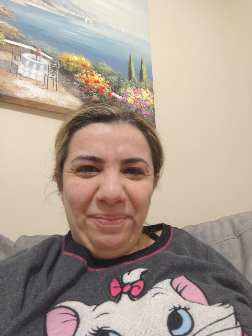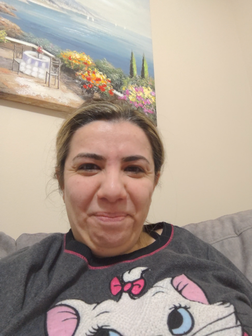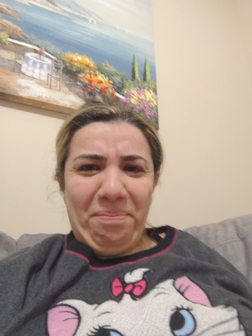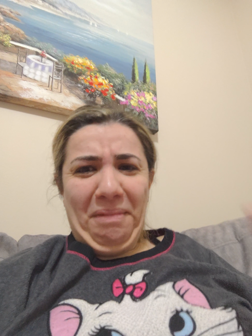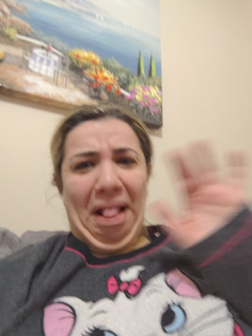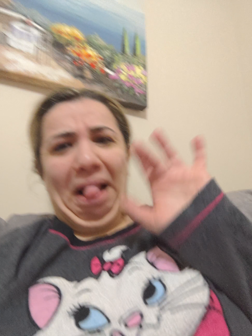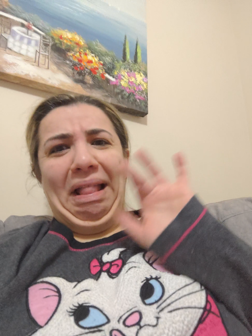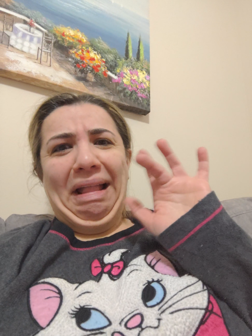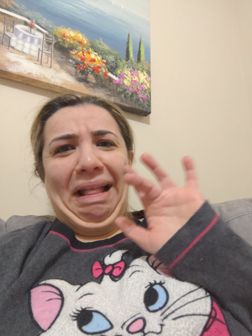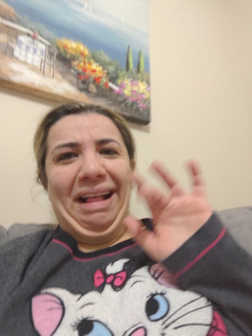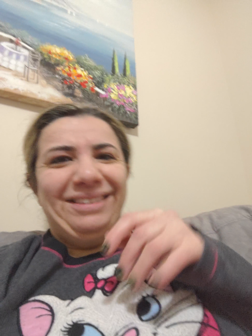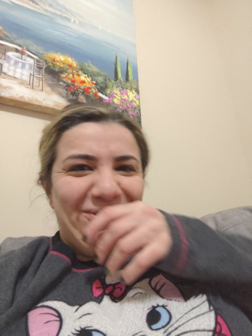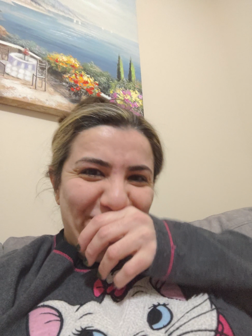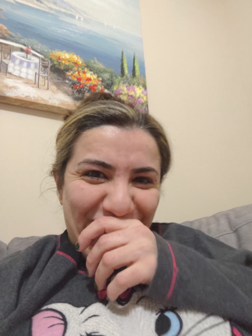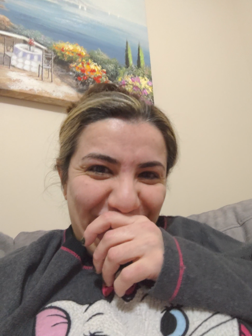yucky